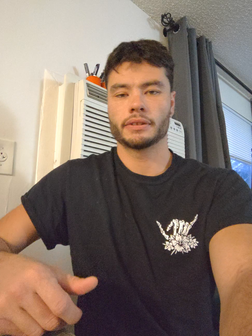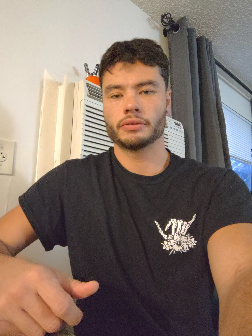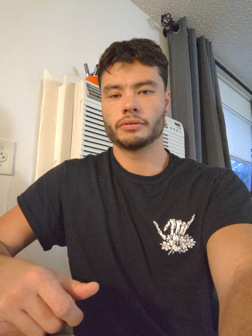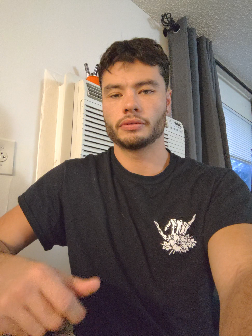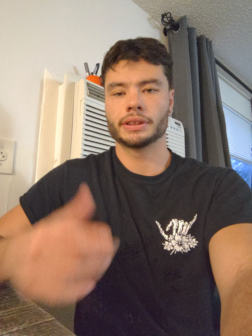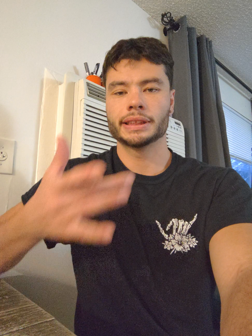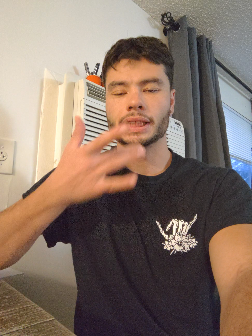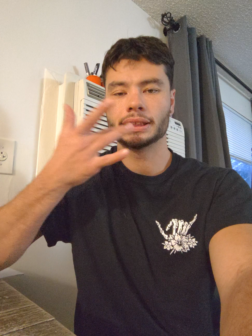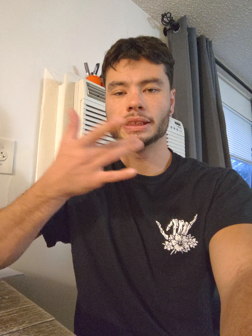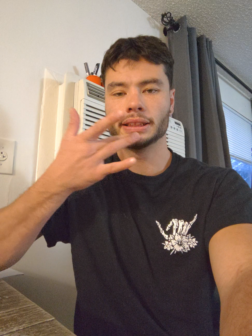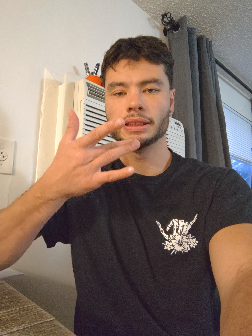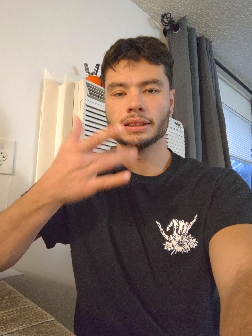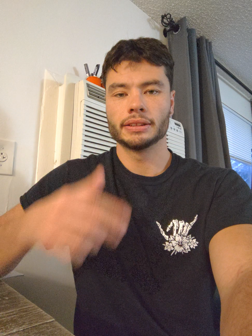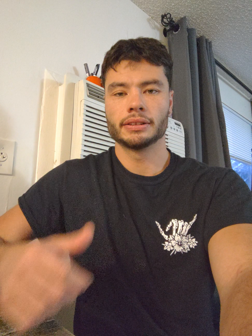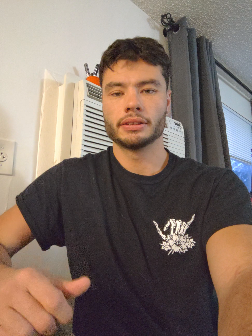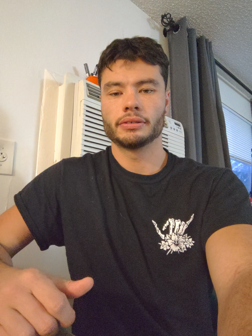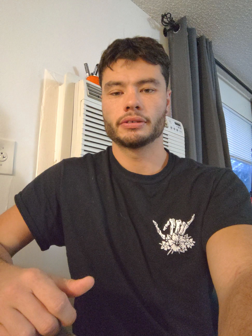taste